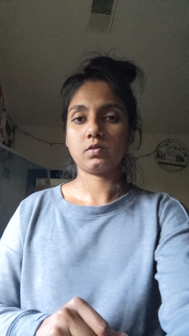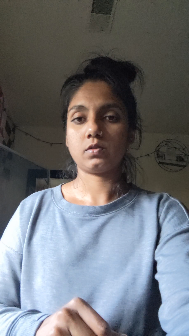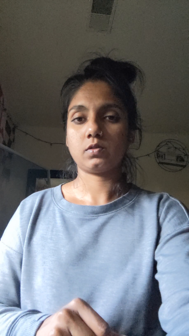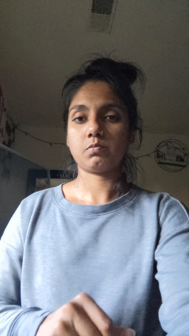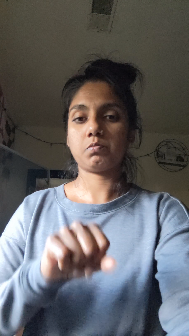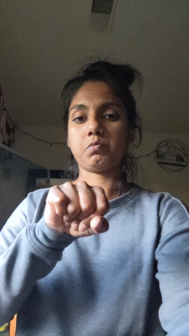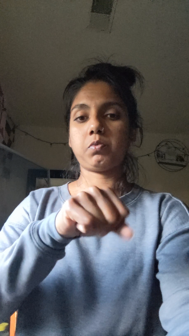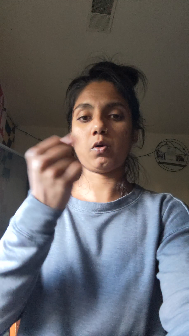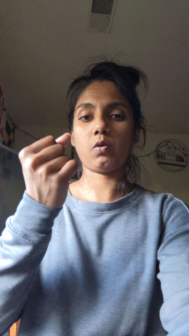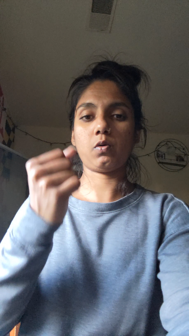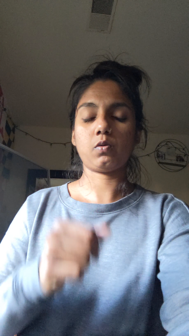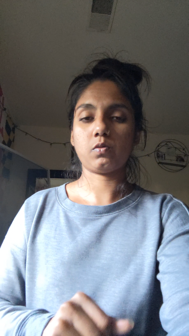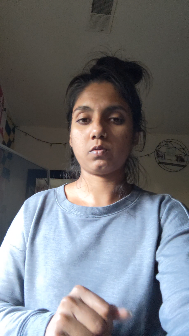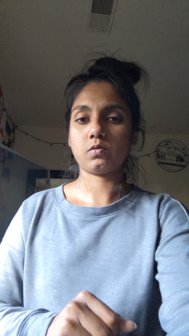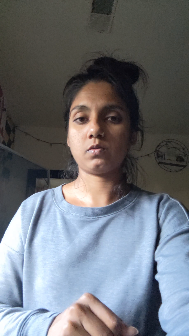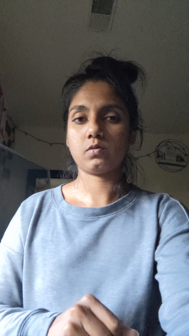broken